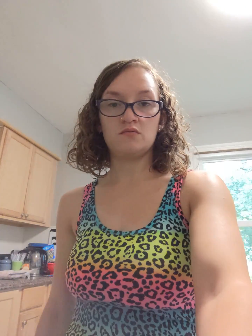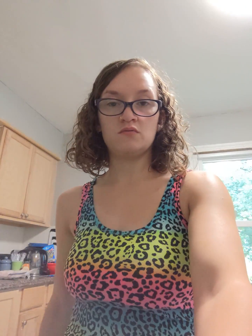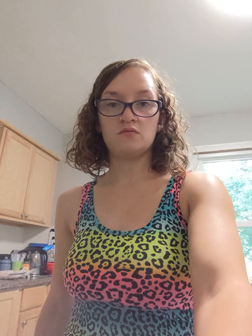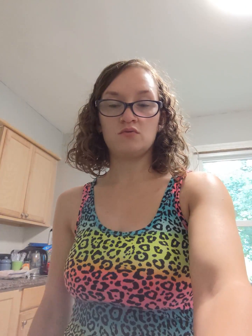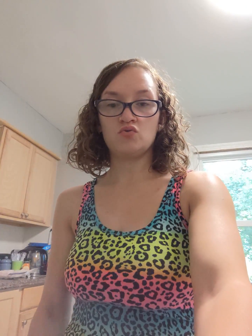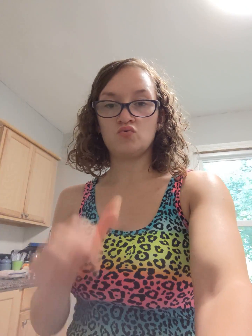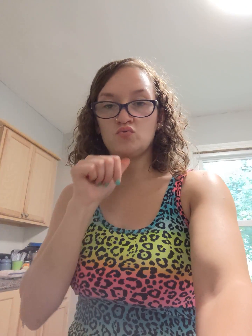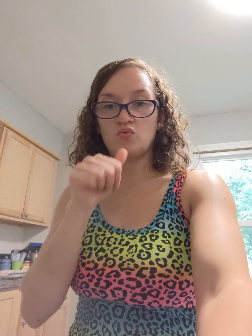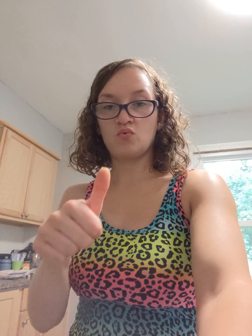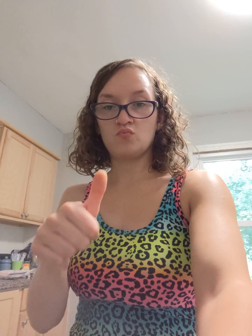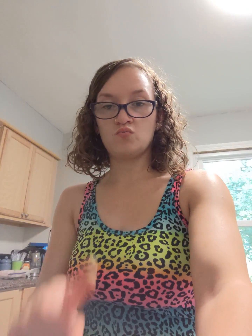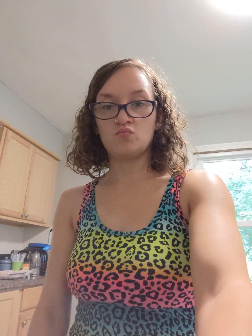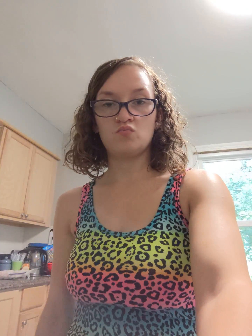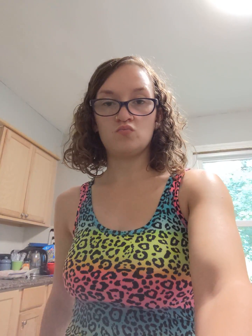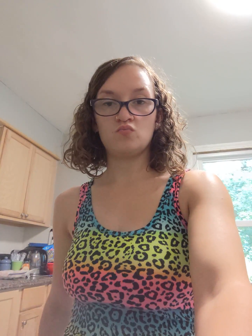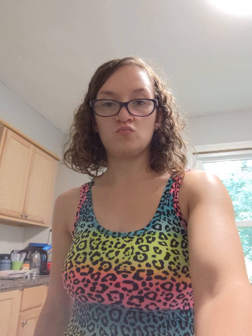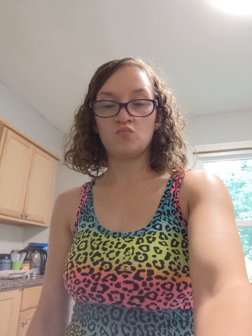don't